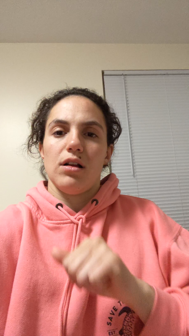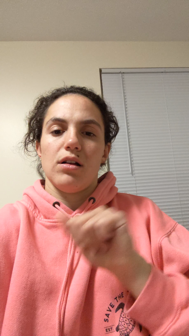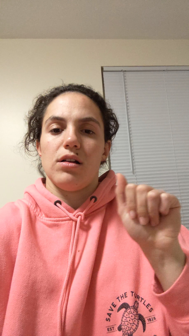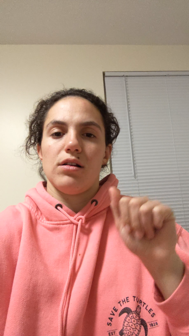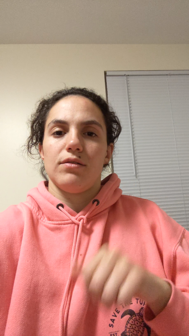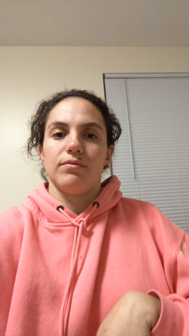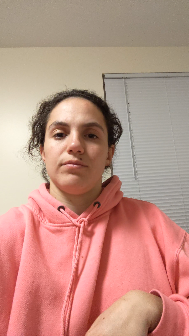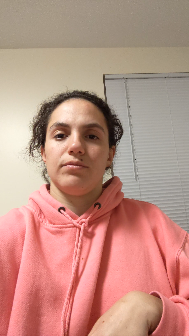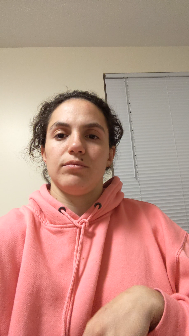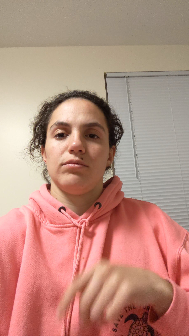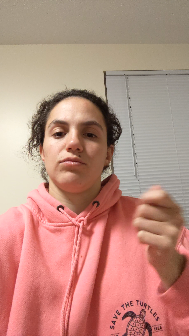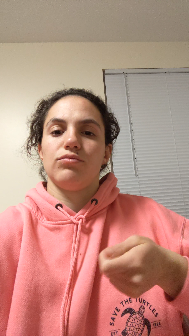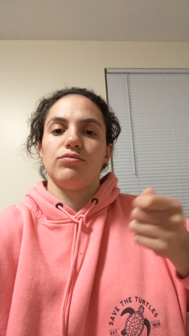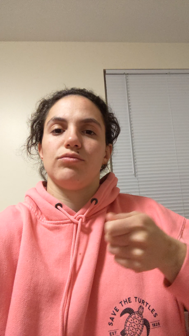cart